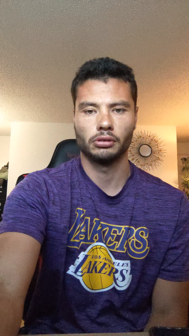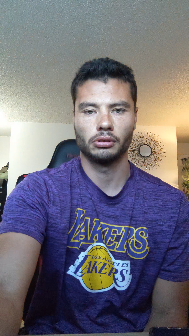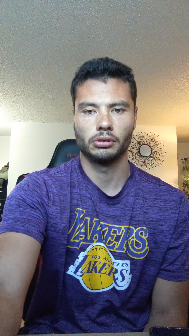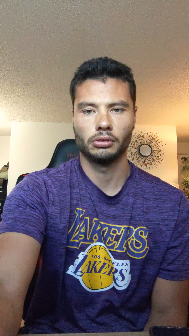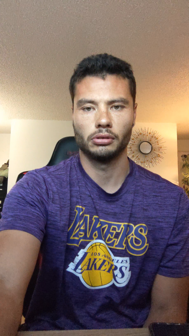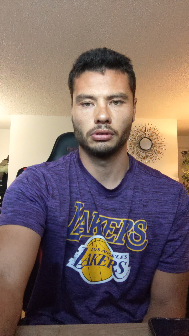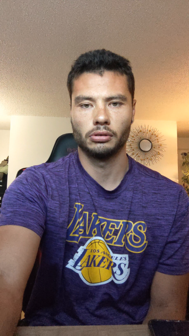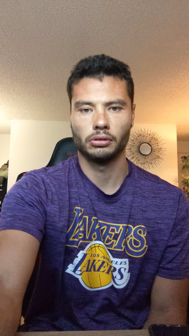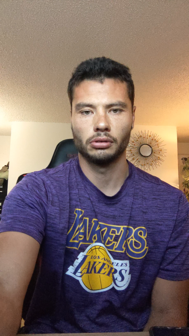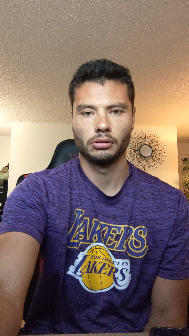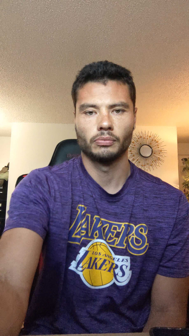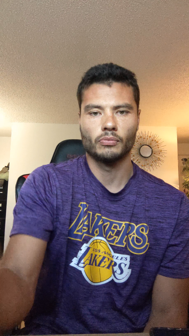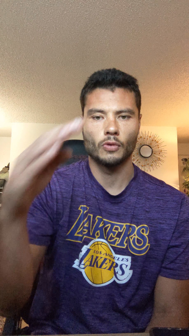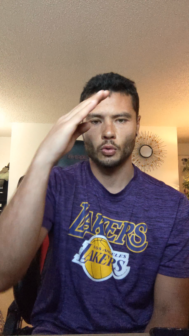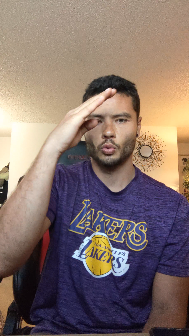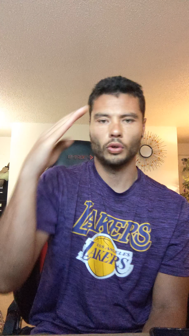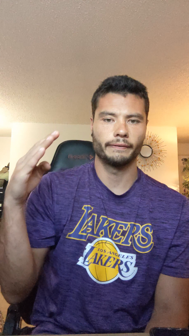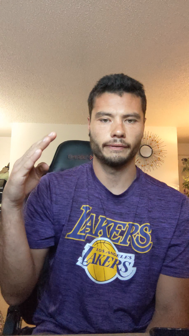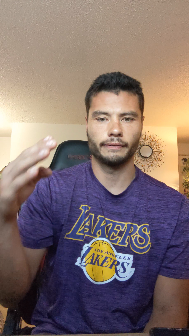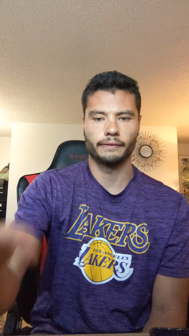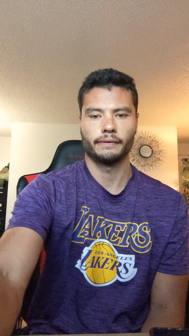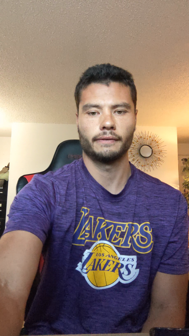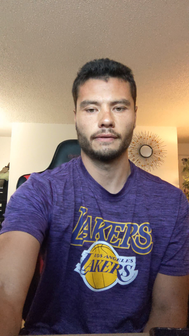roof